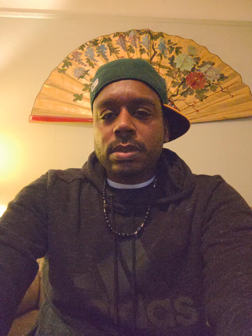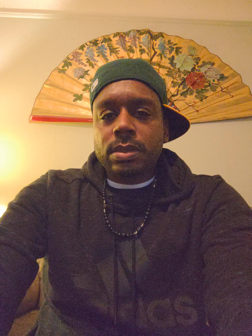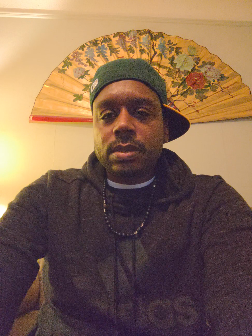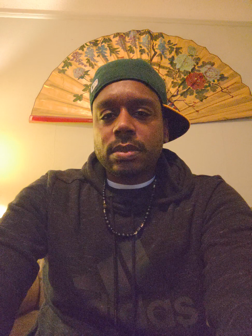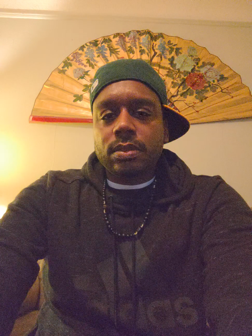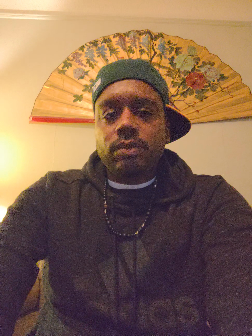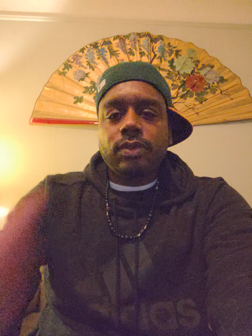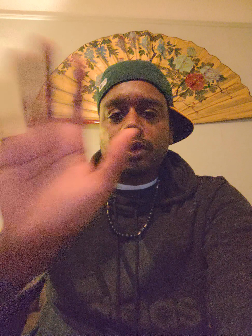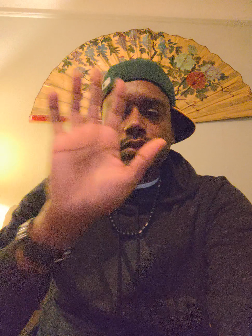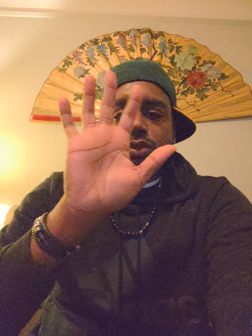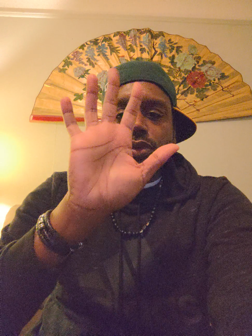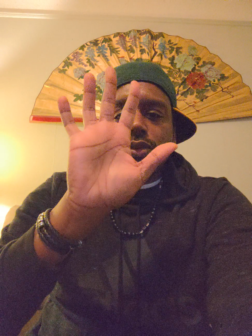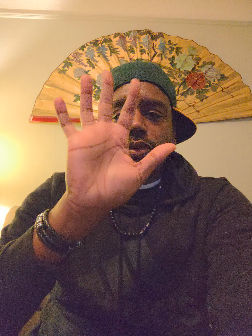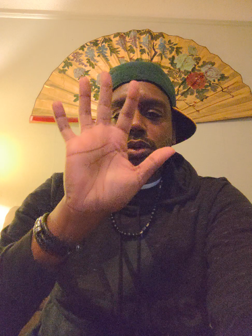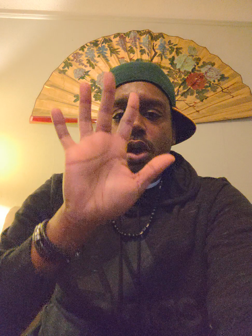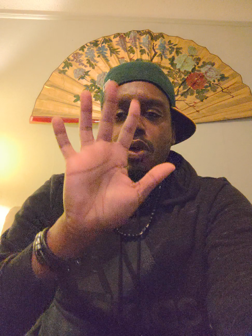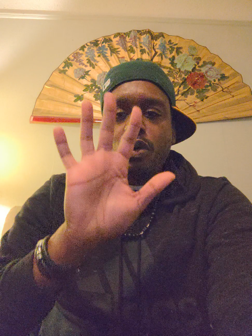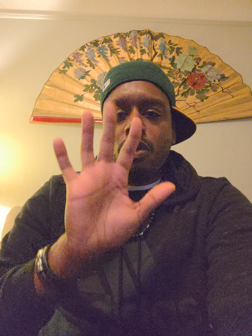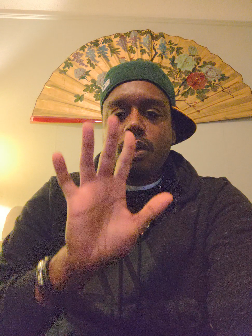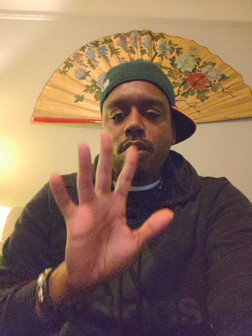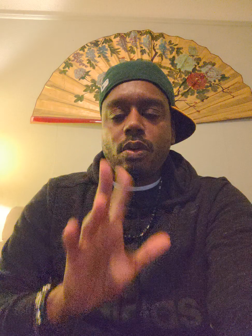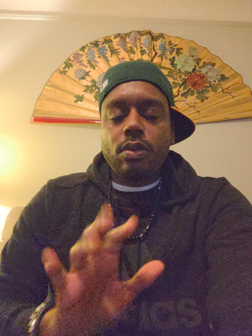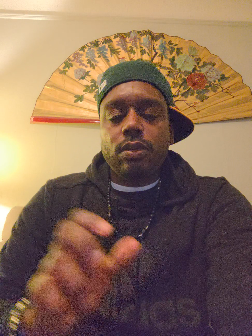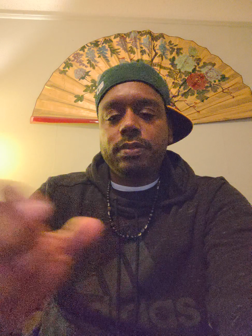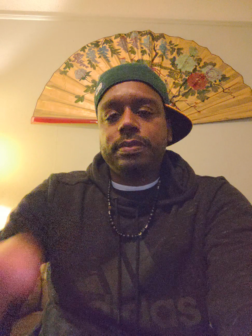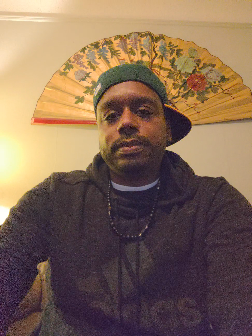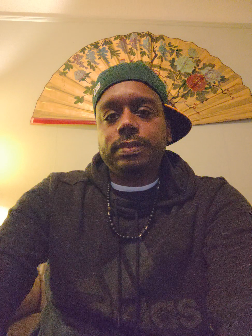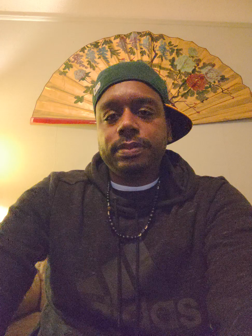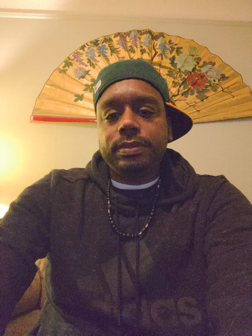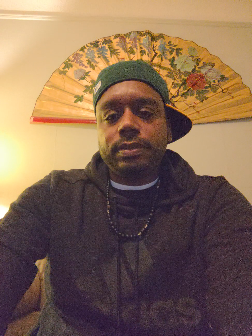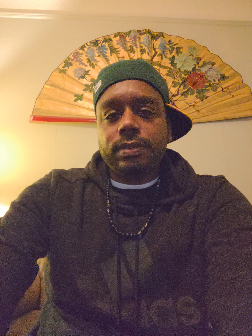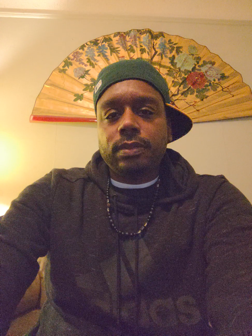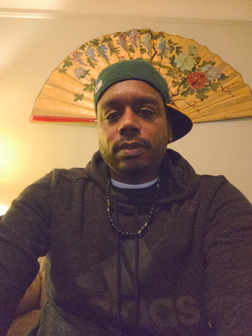snow